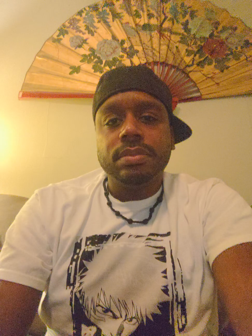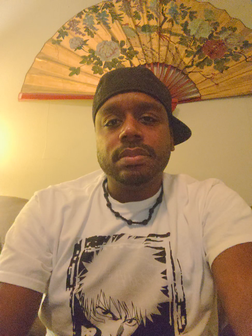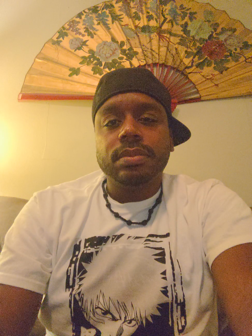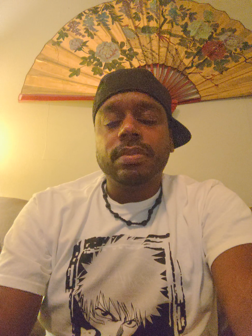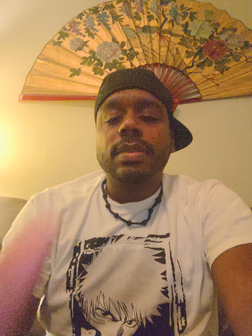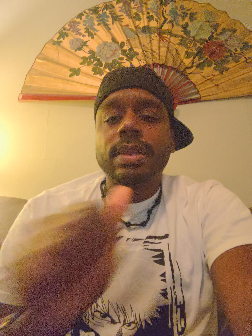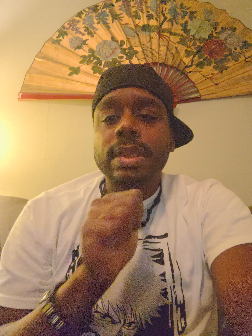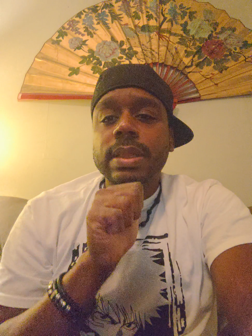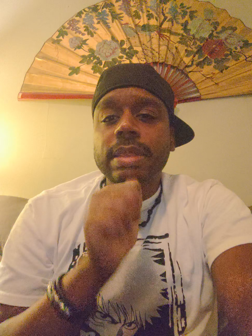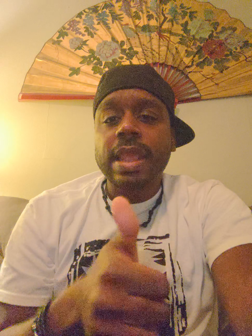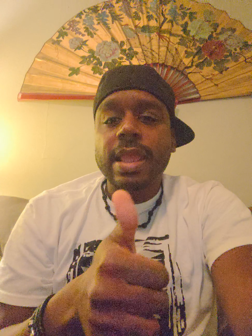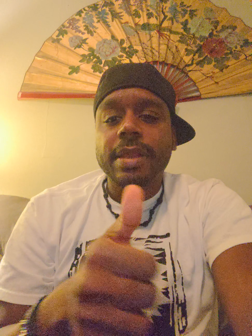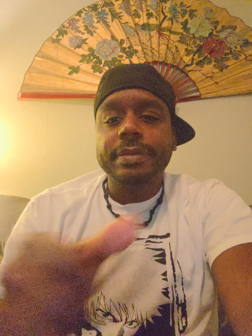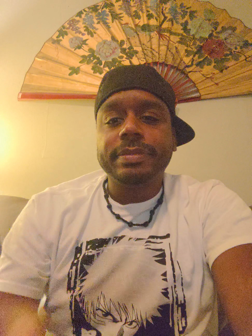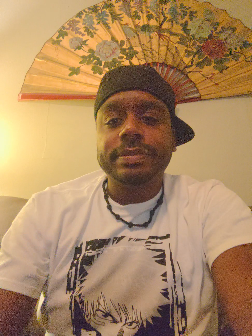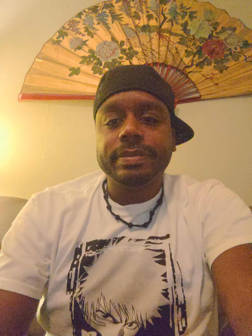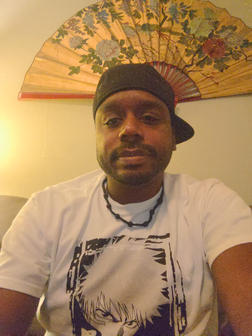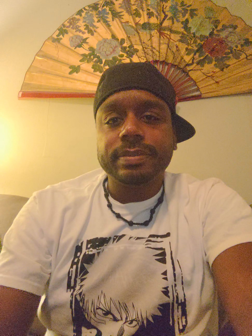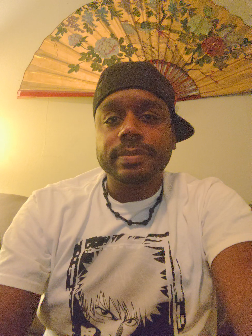not